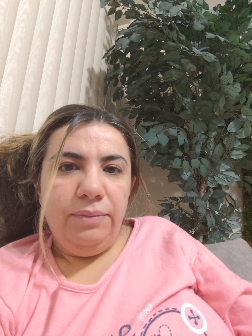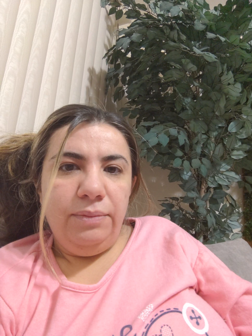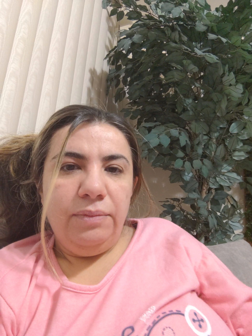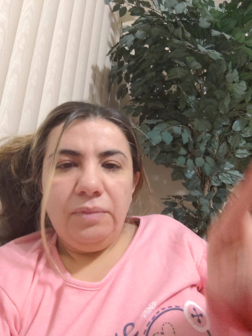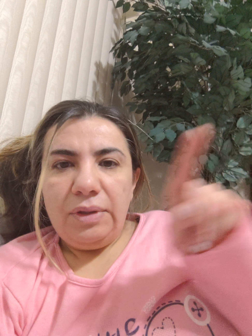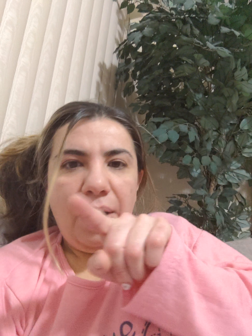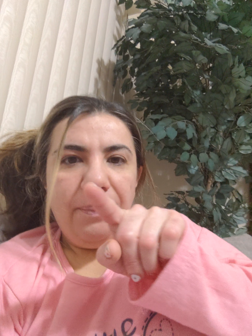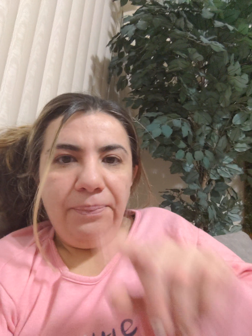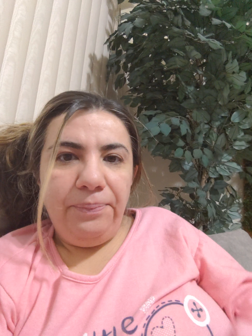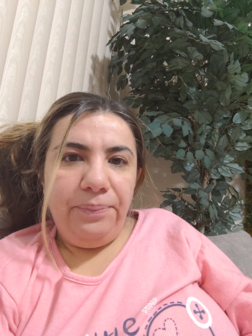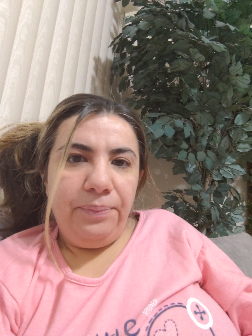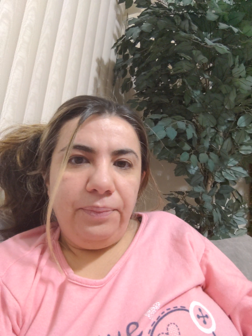same